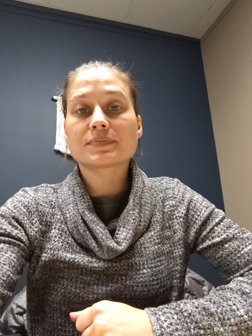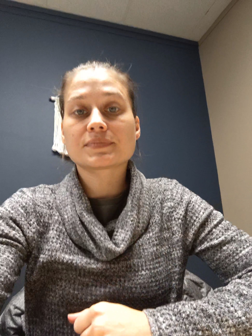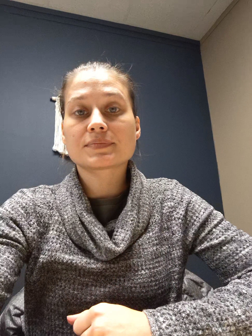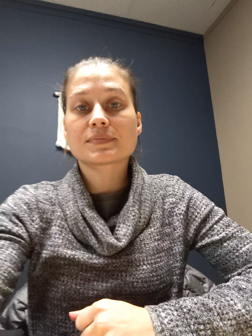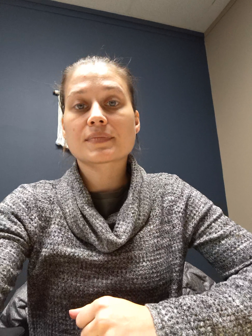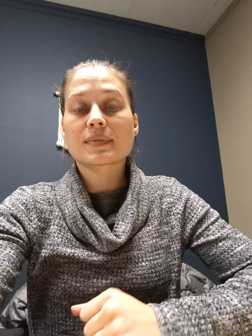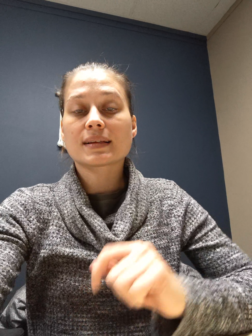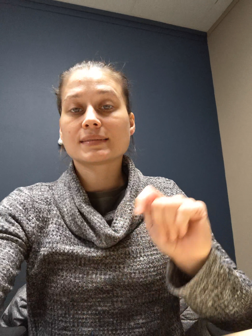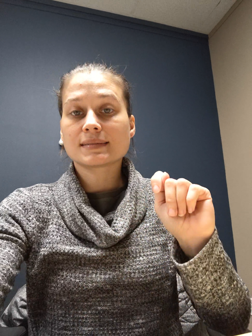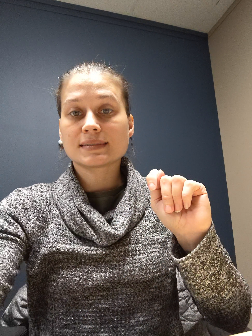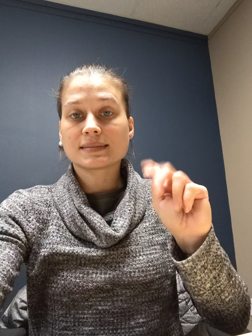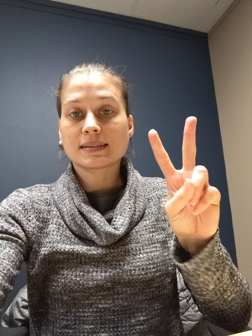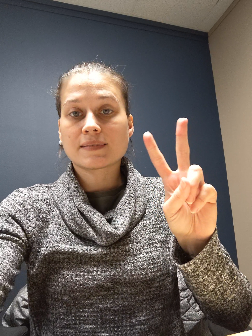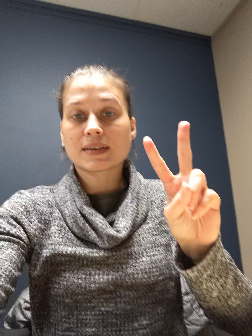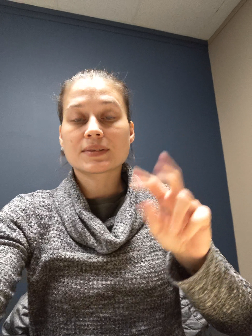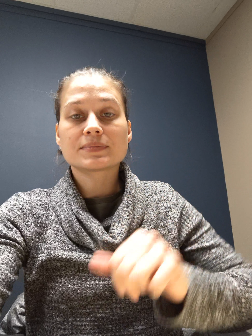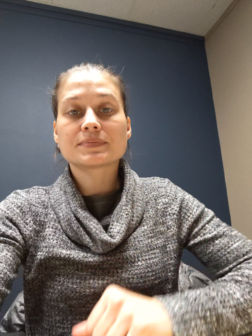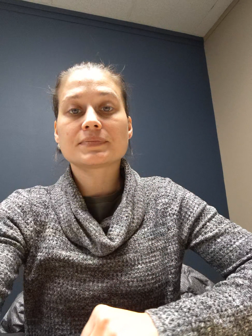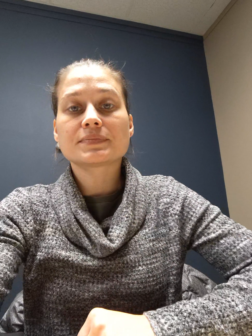TV